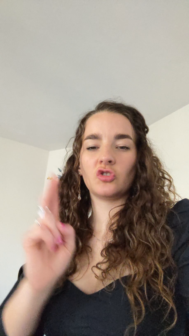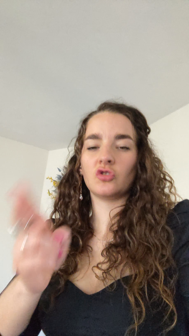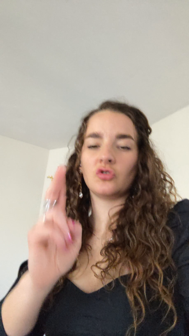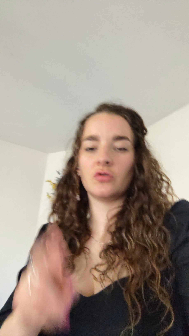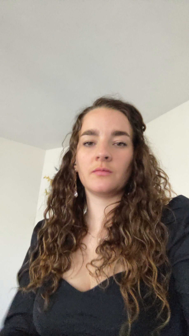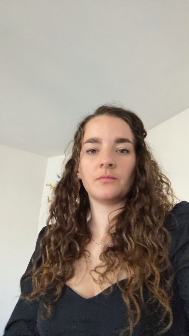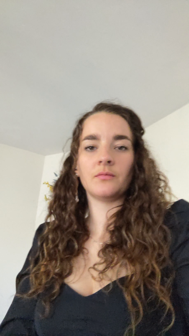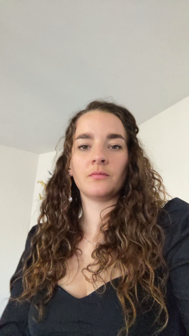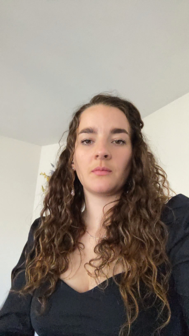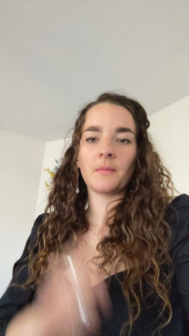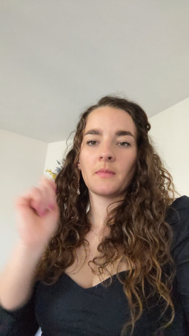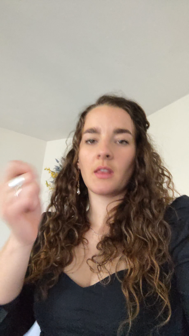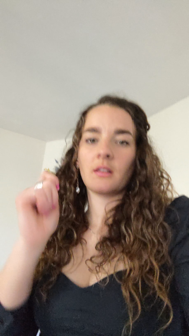bat